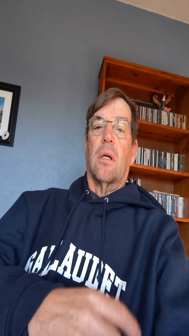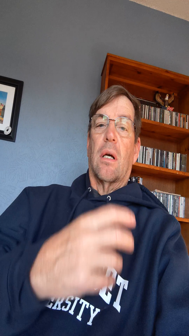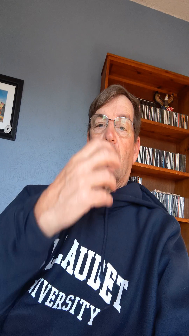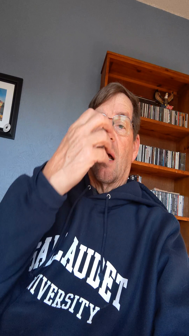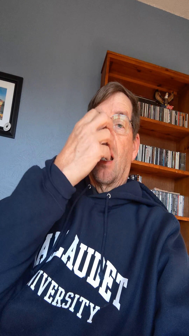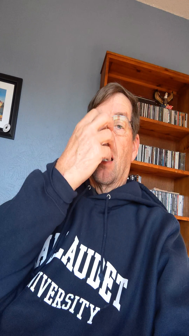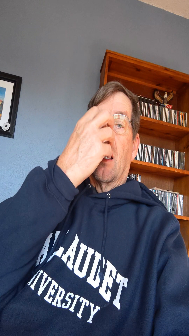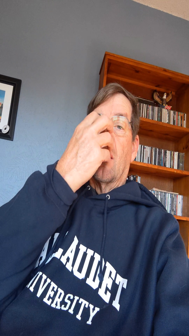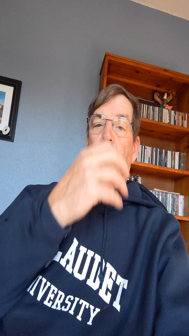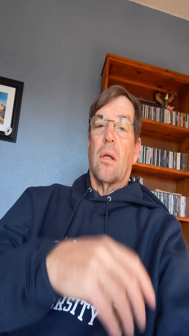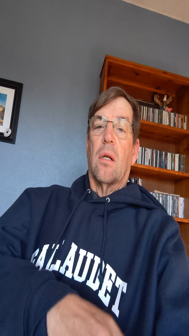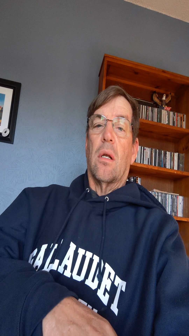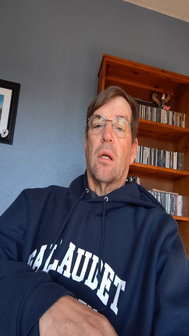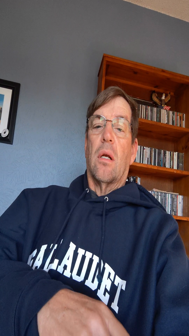clown